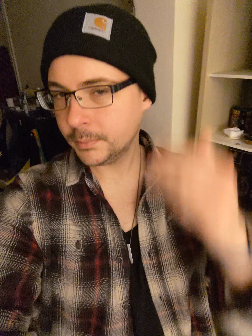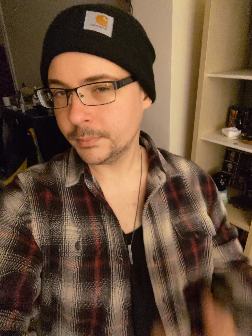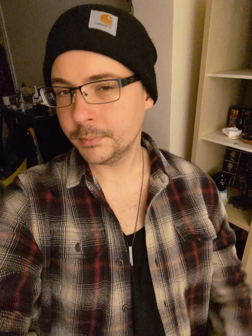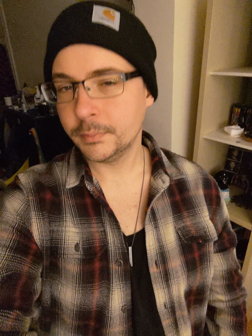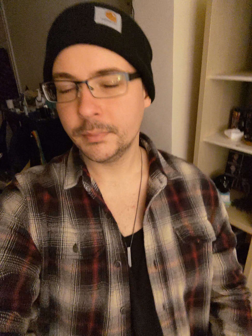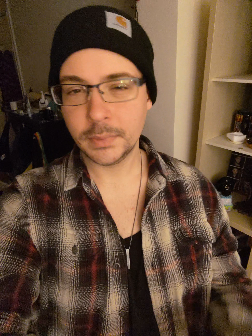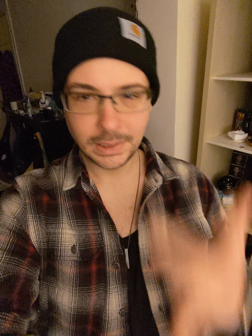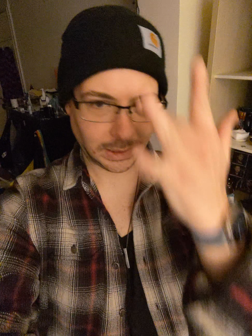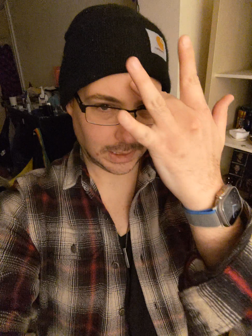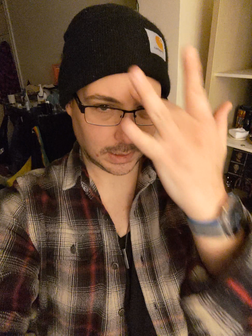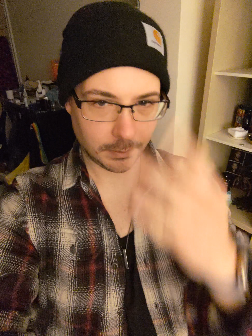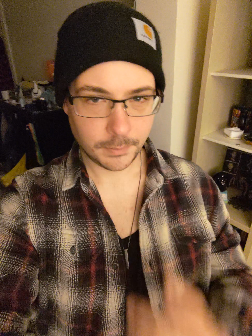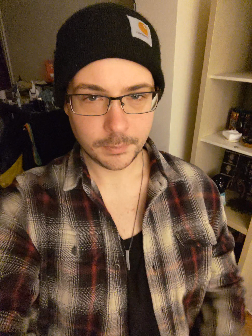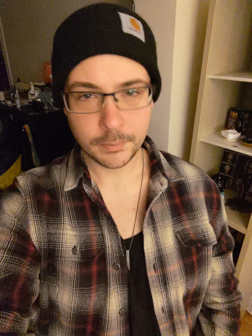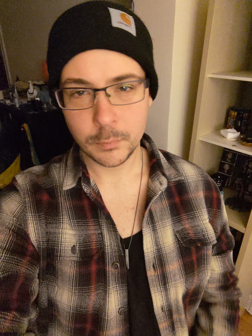sick